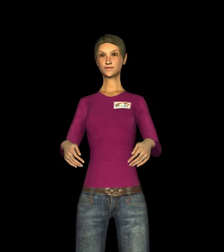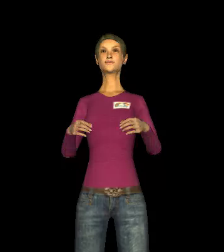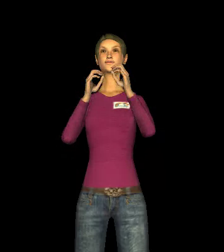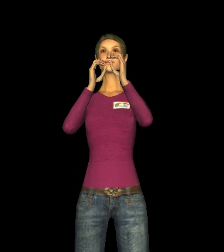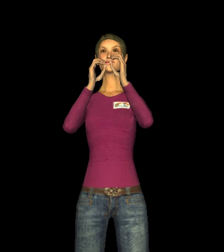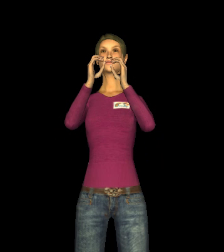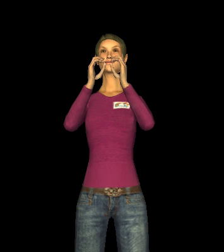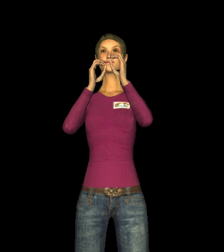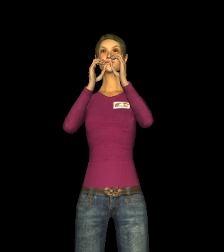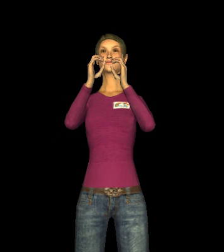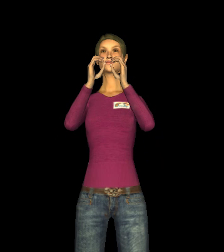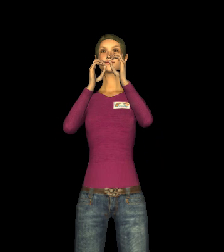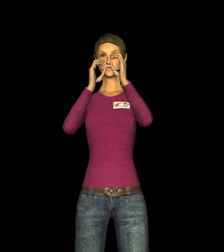تواصل